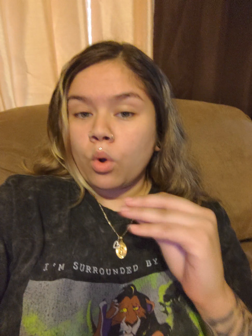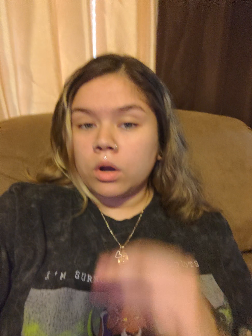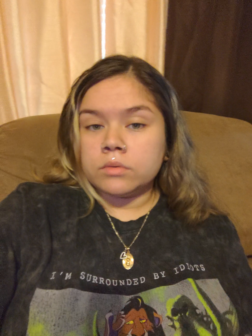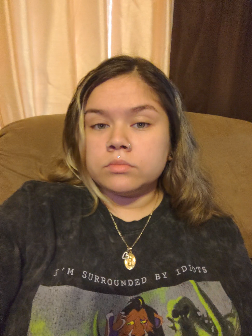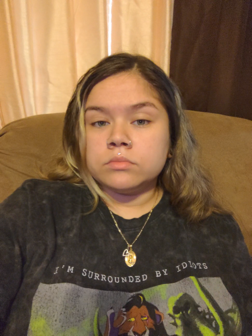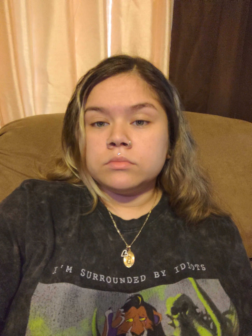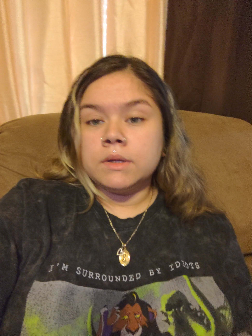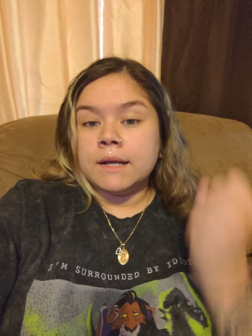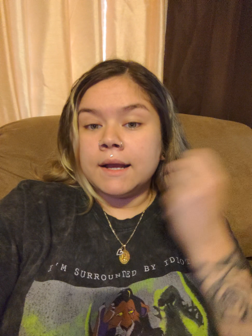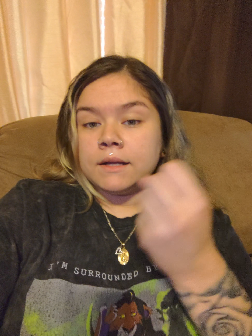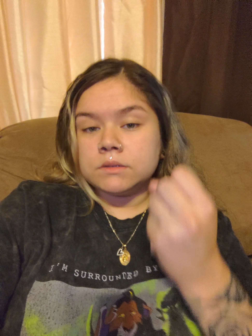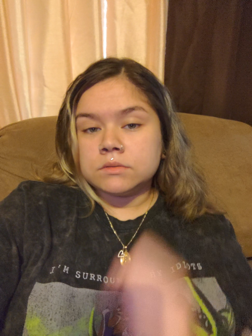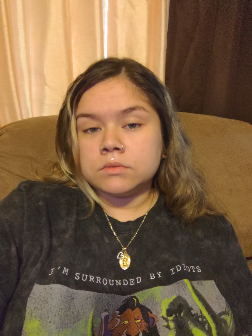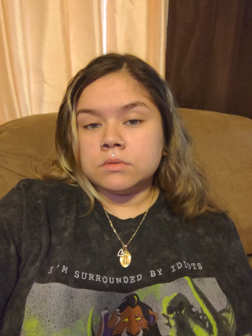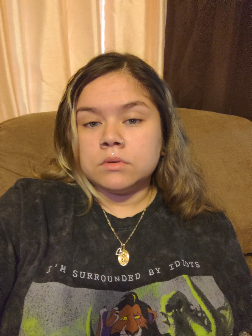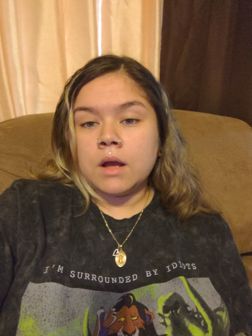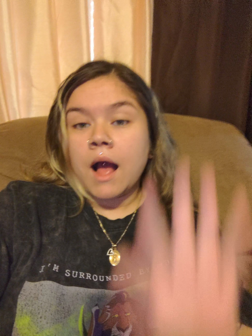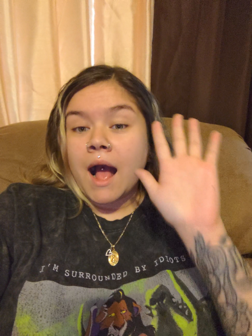hit